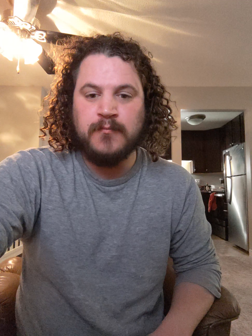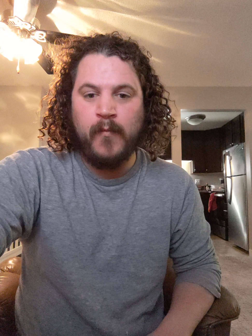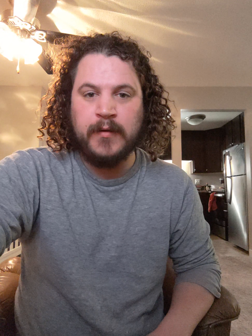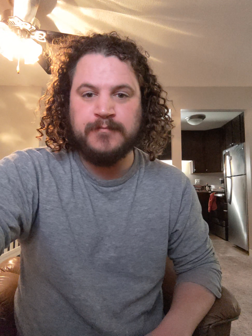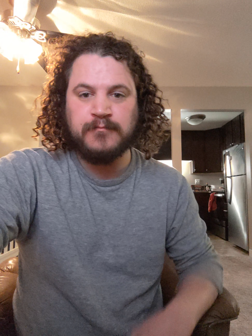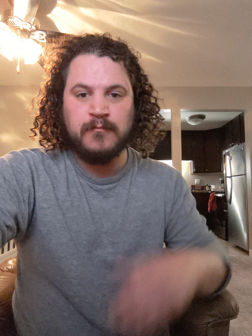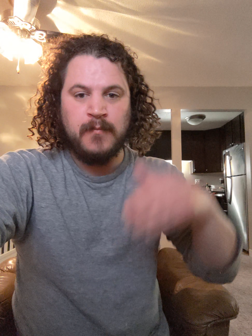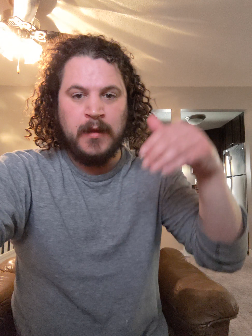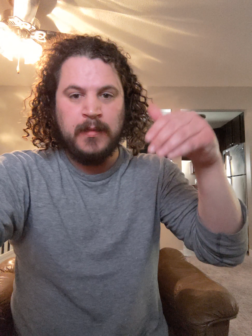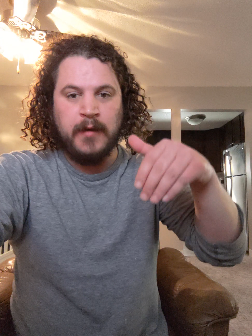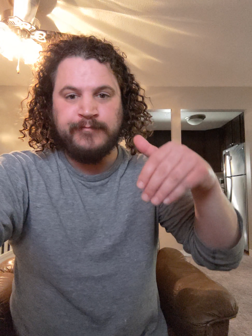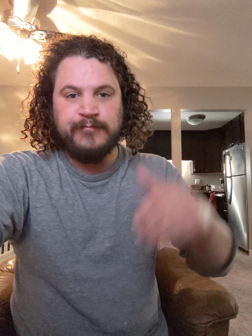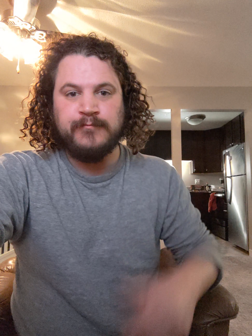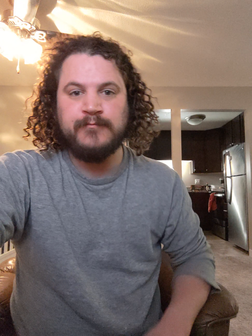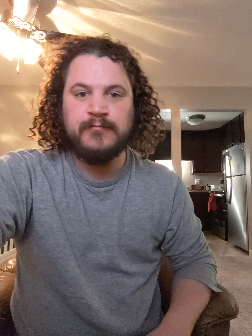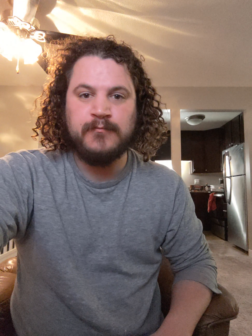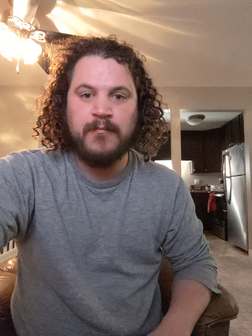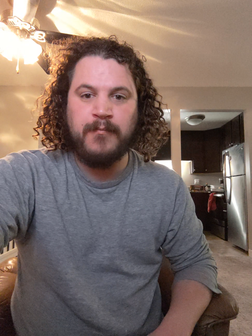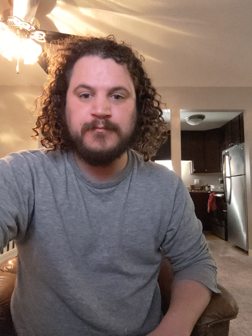night